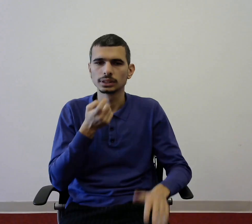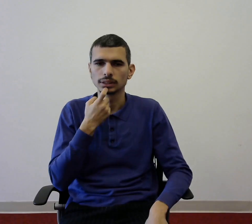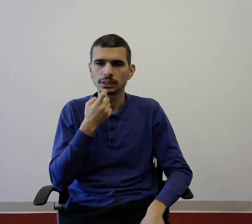dil